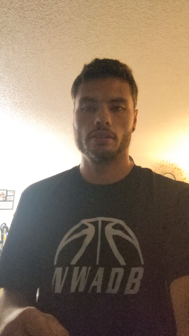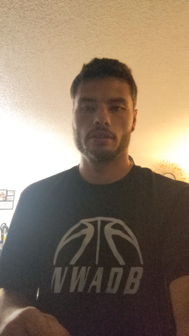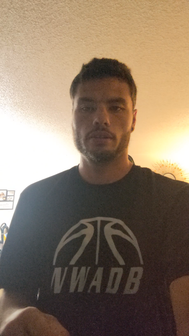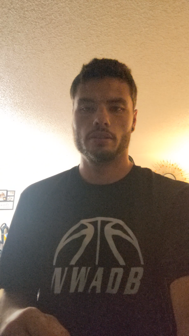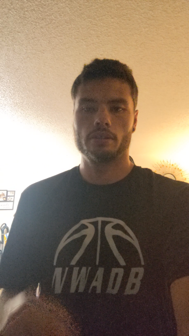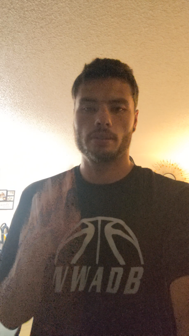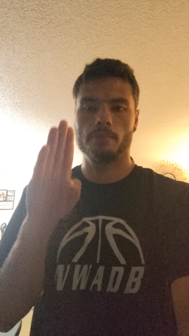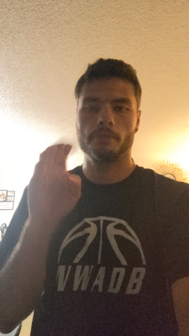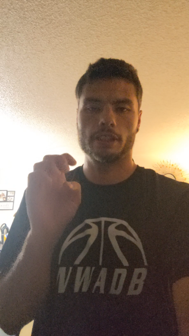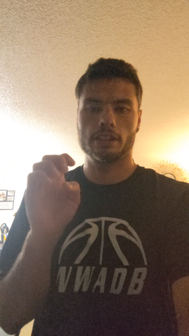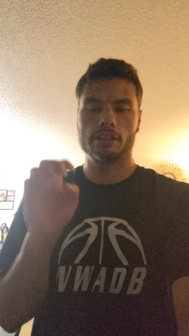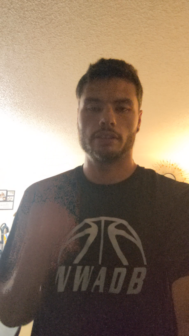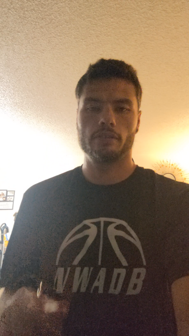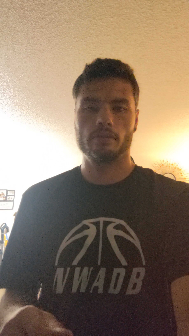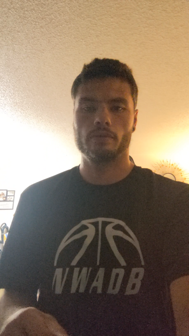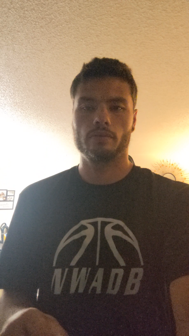be